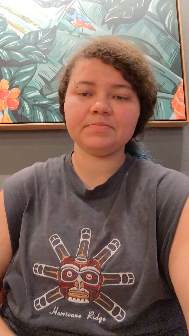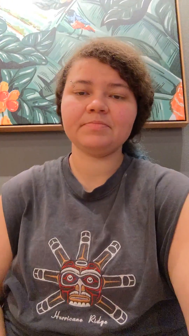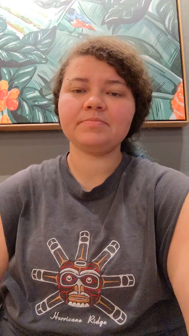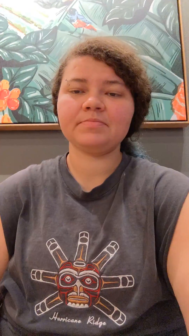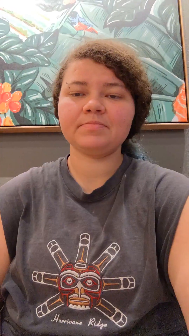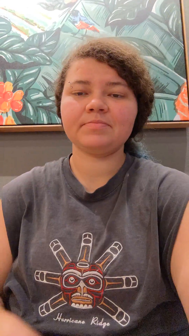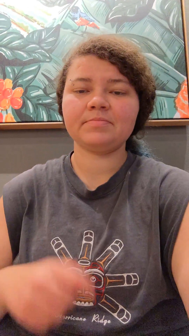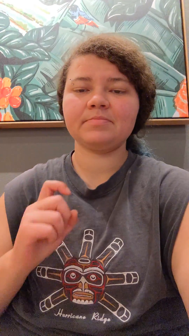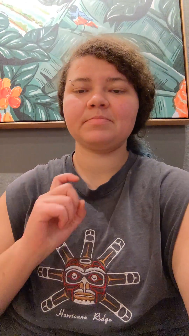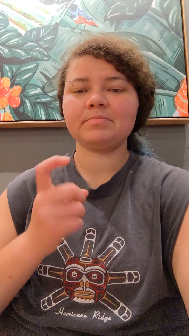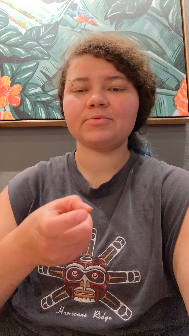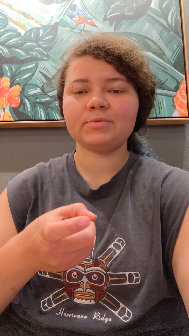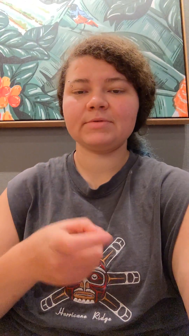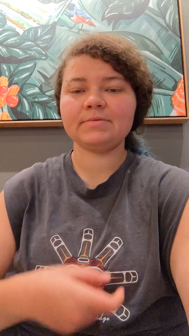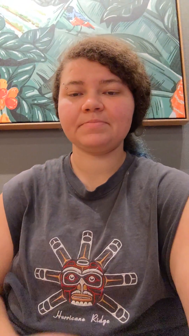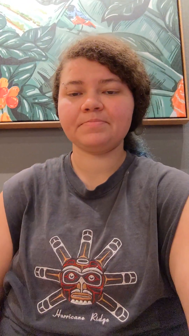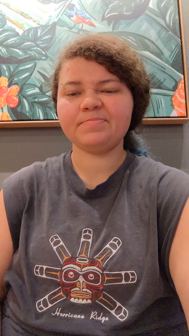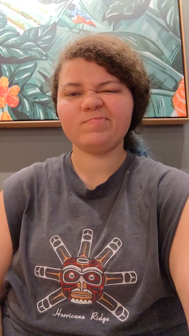present